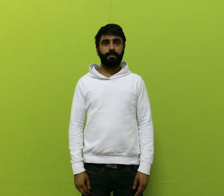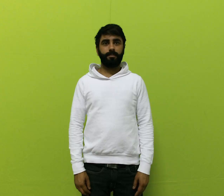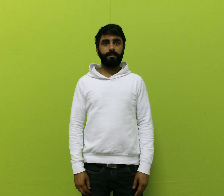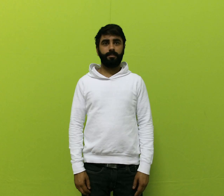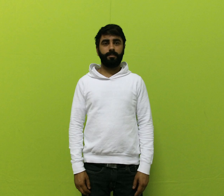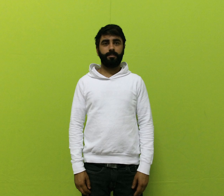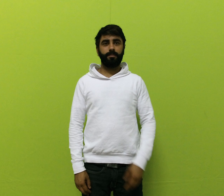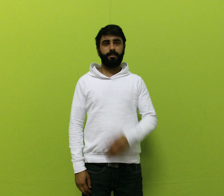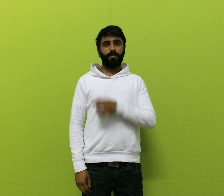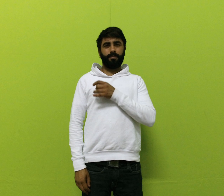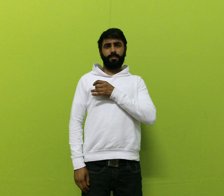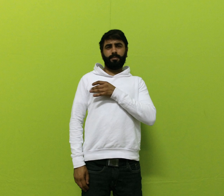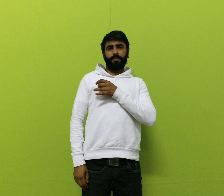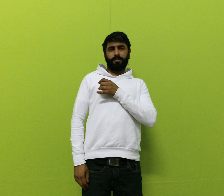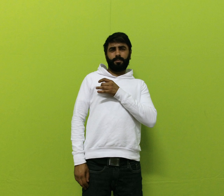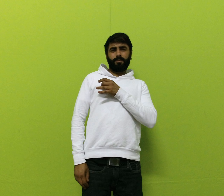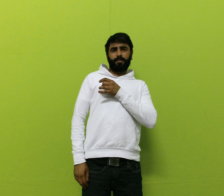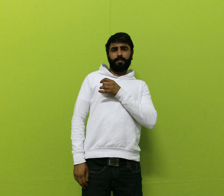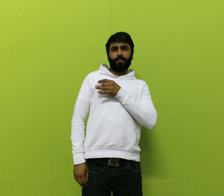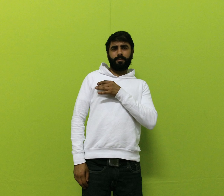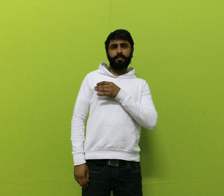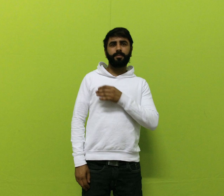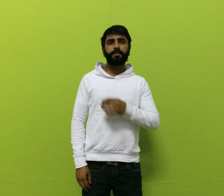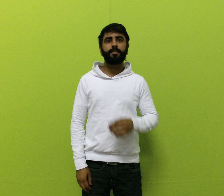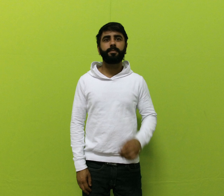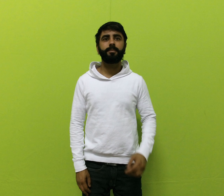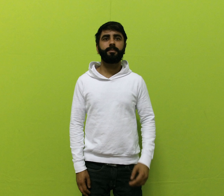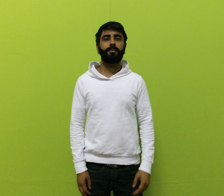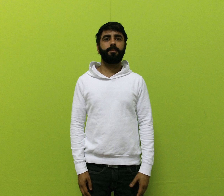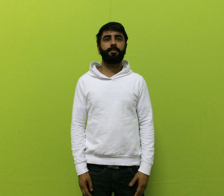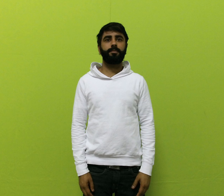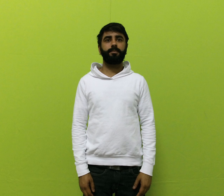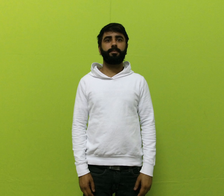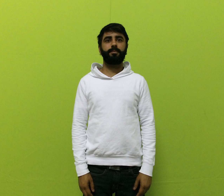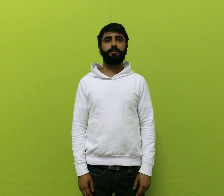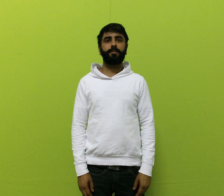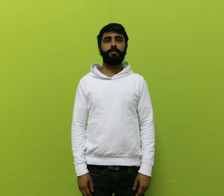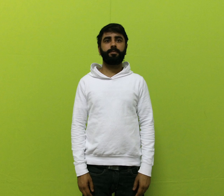medo